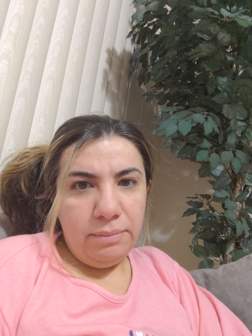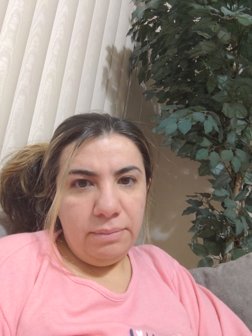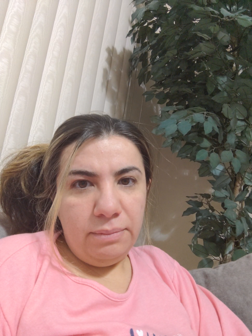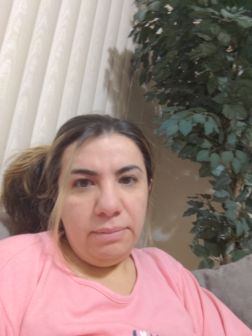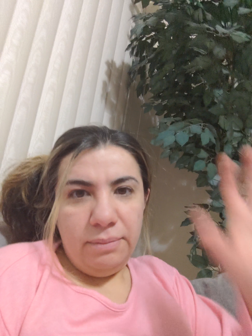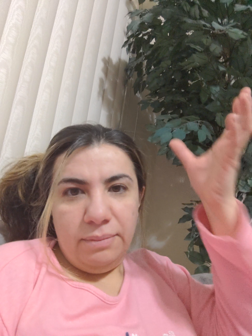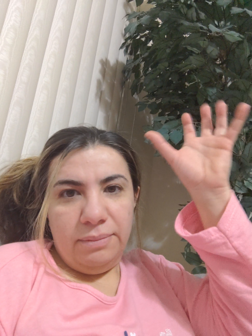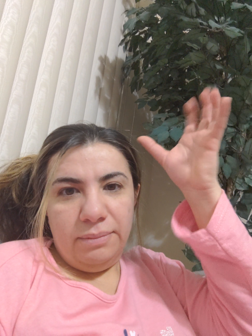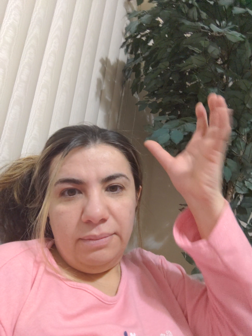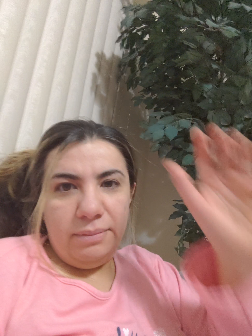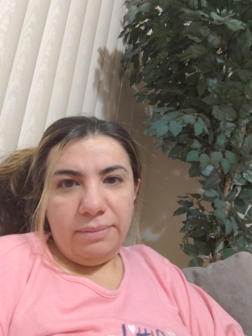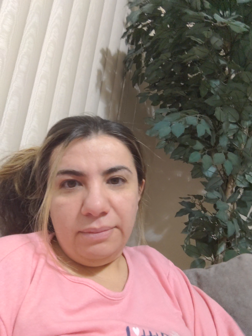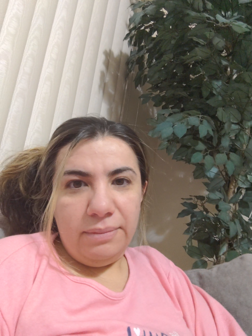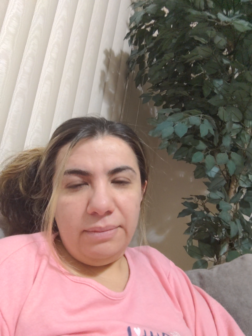cloud